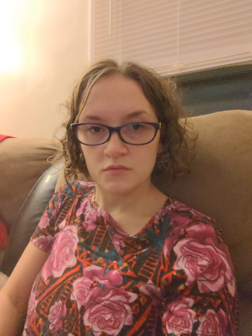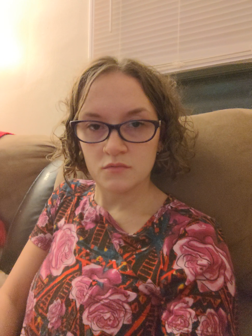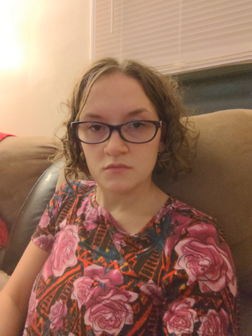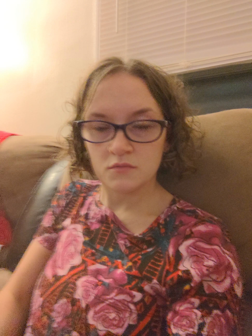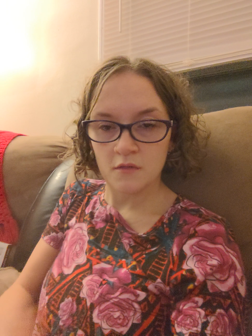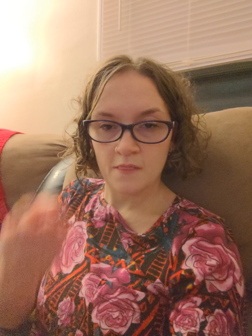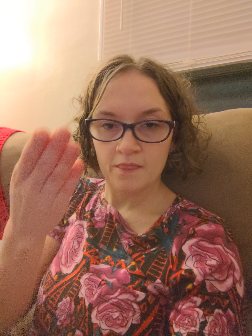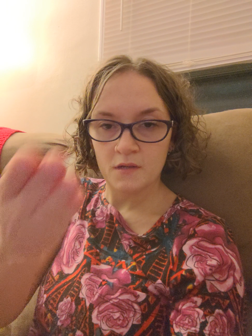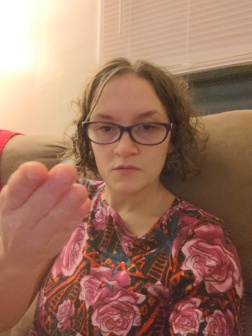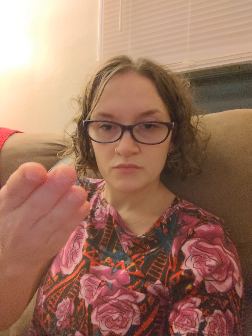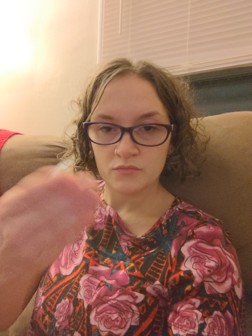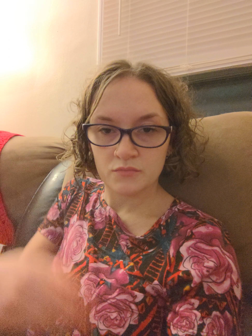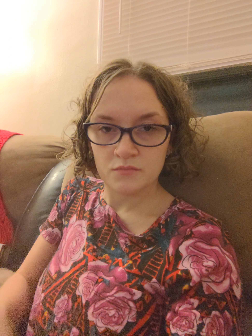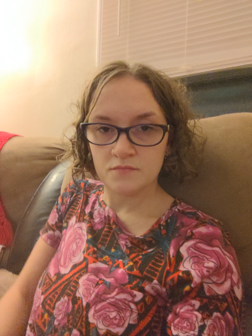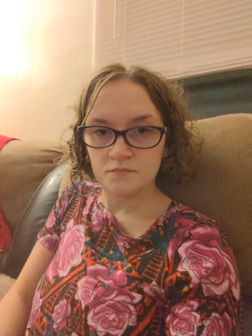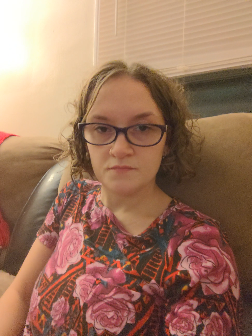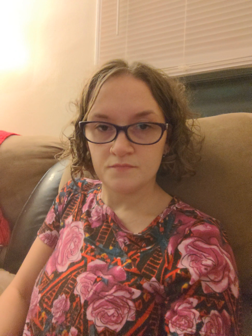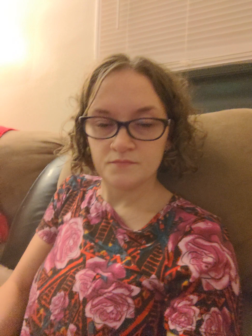there